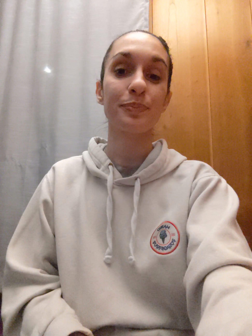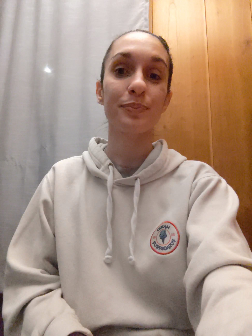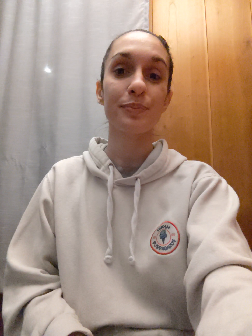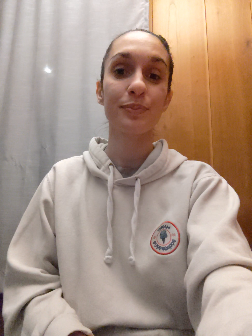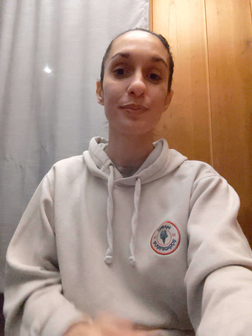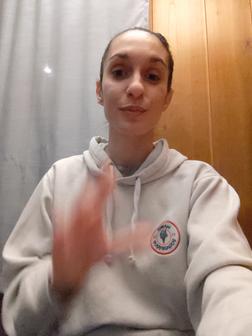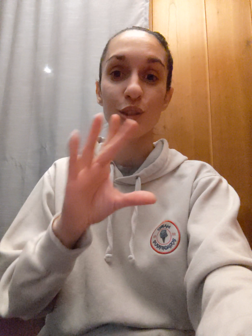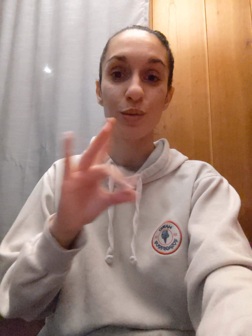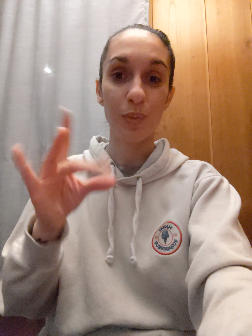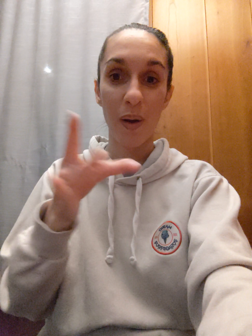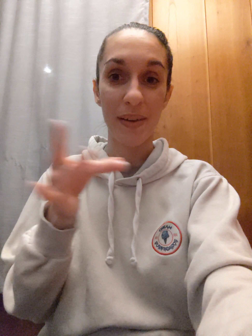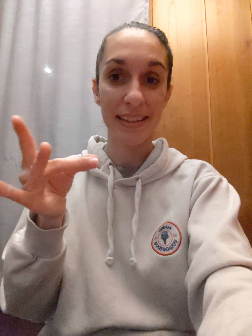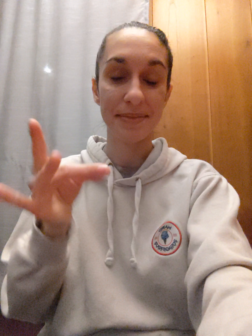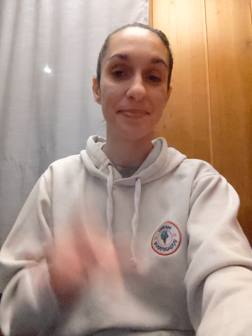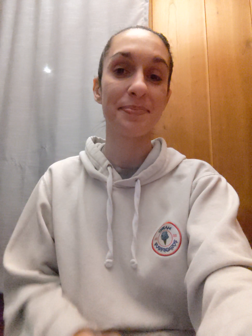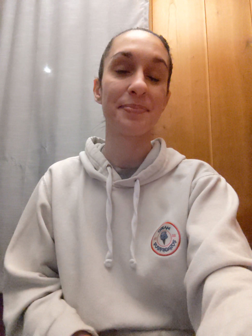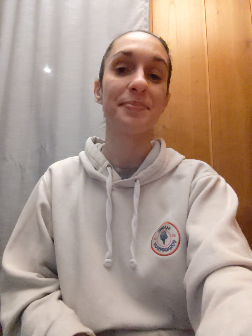story